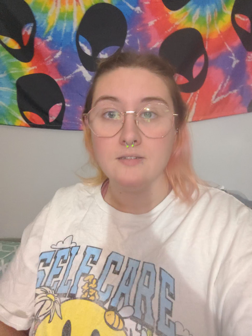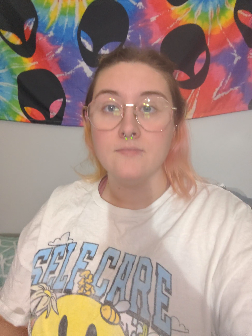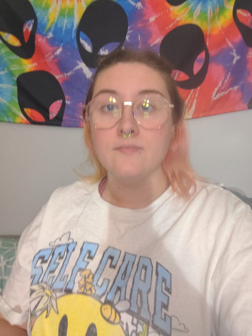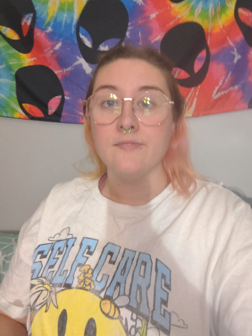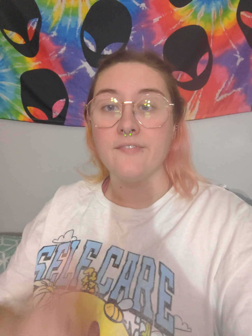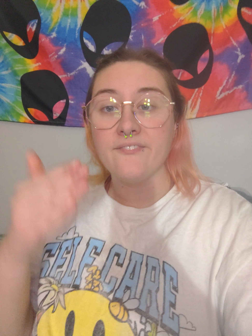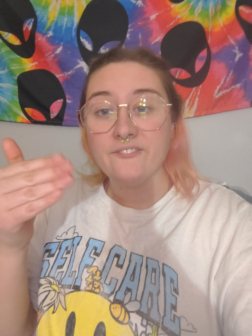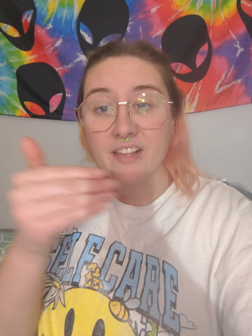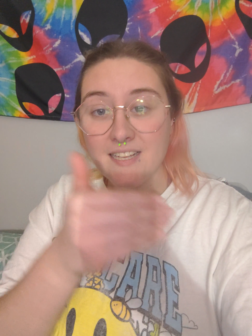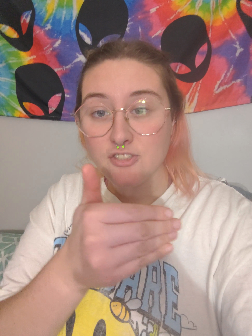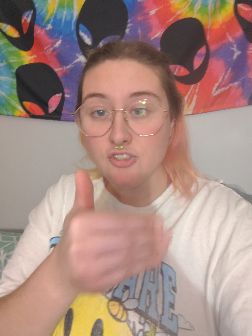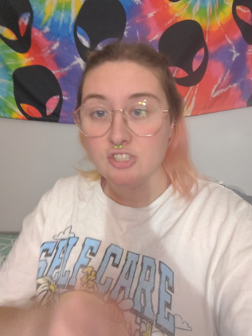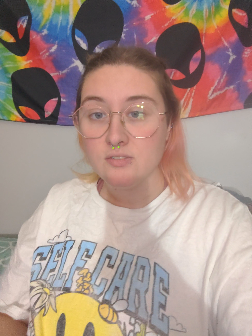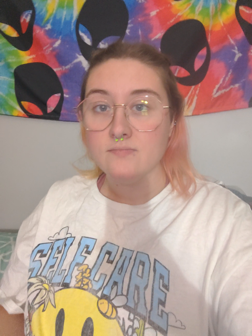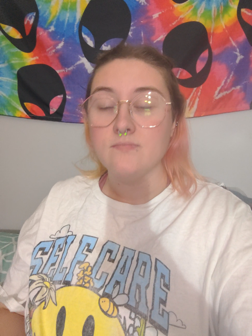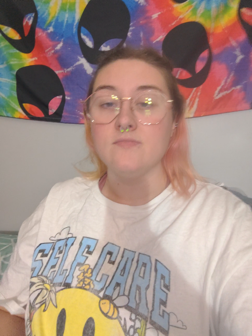fish